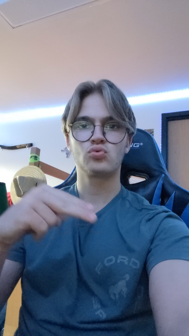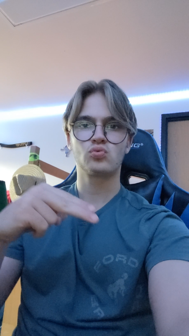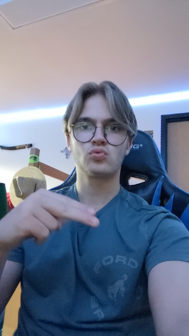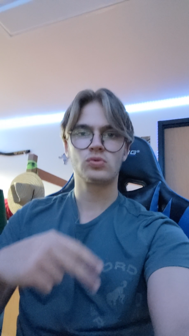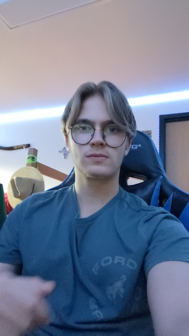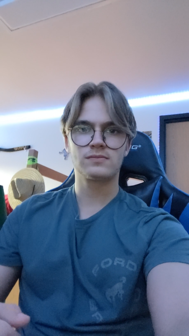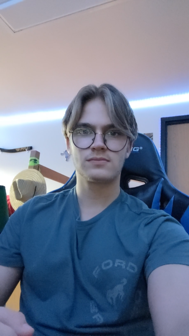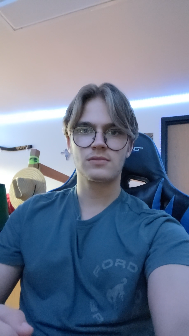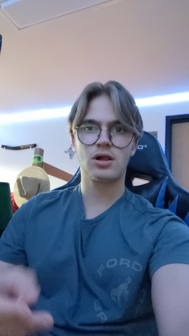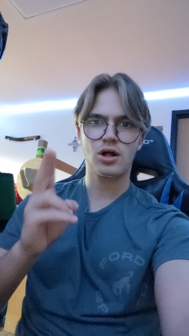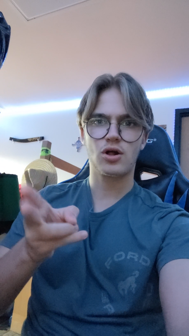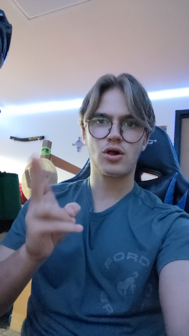hurry